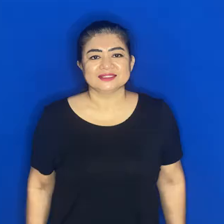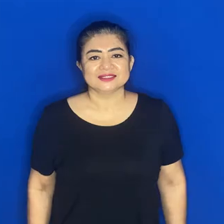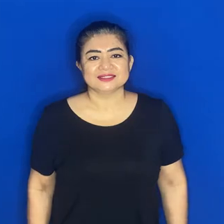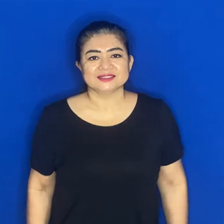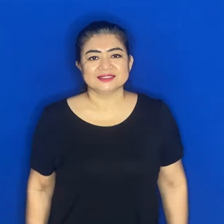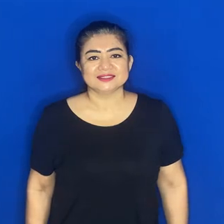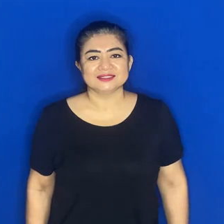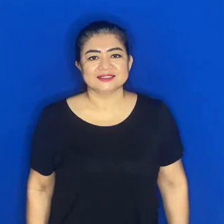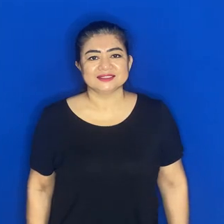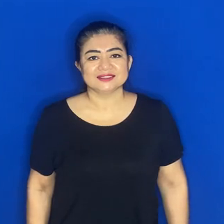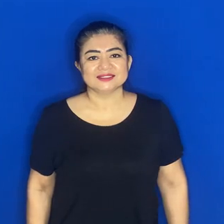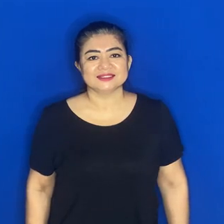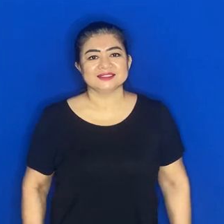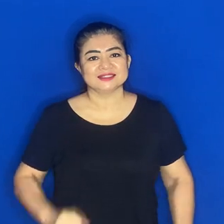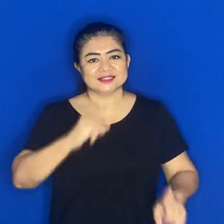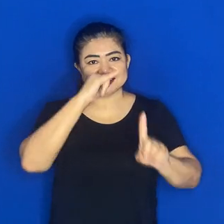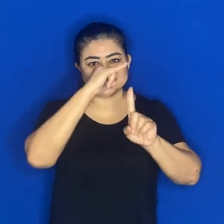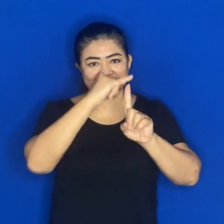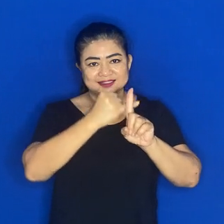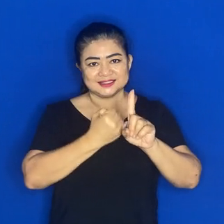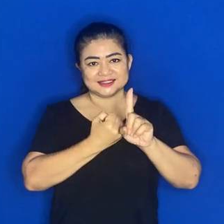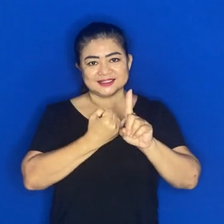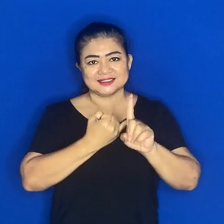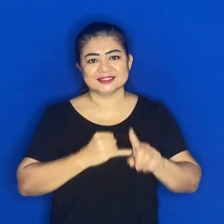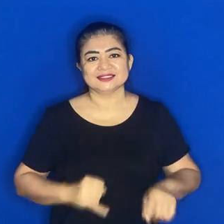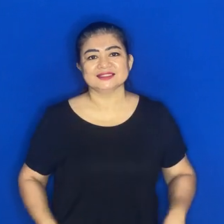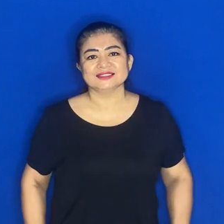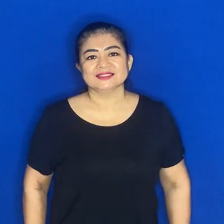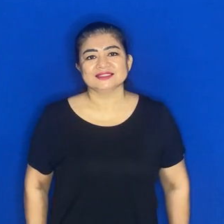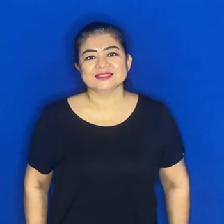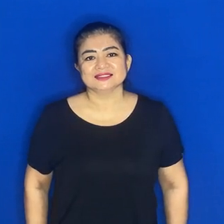january